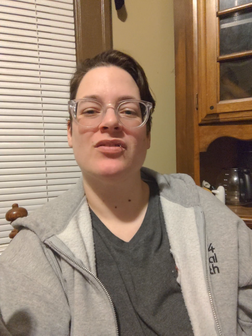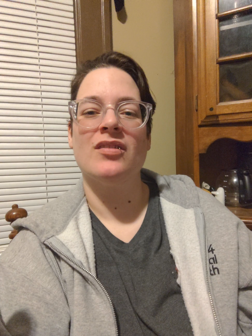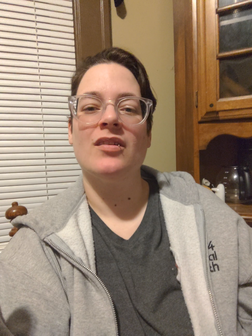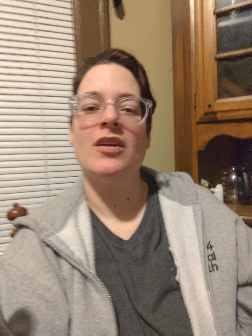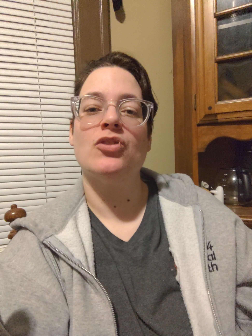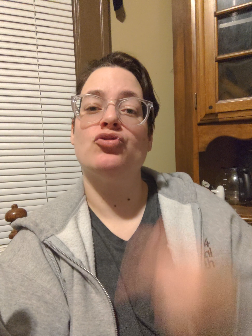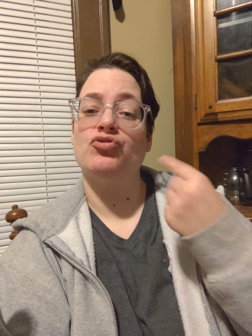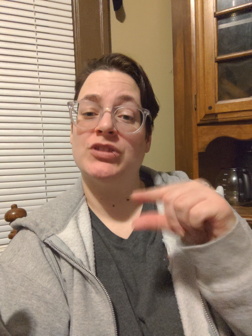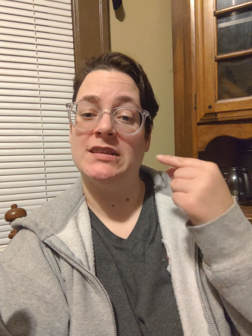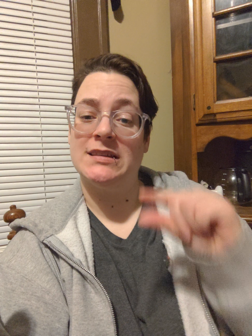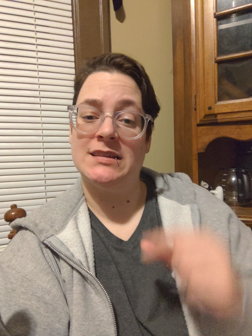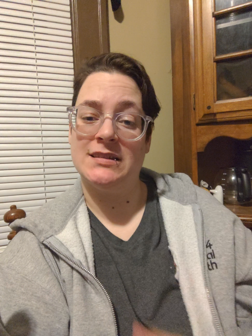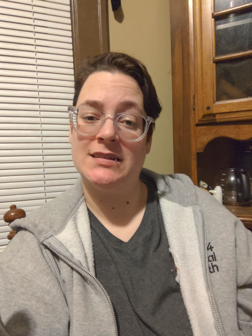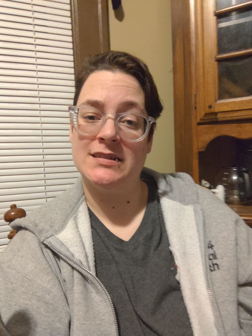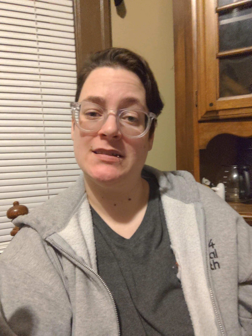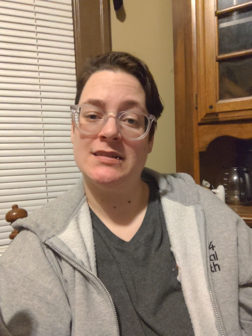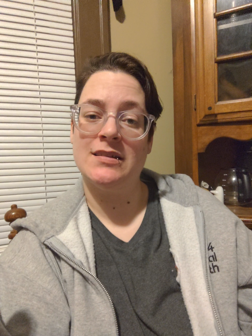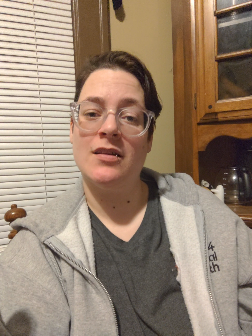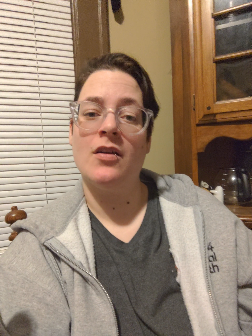green